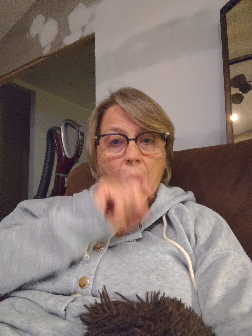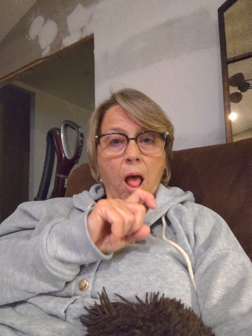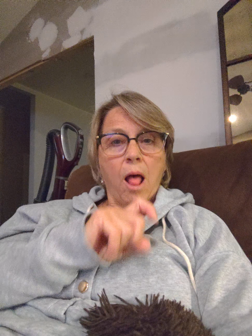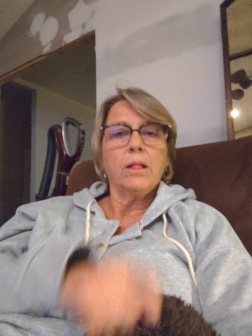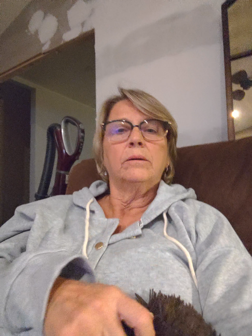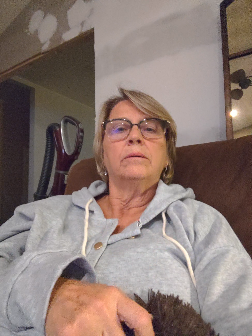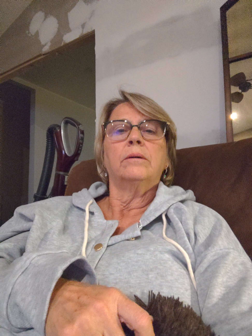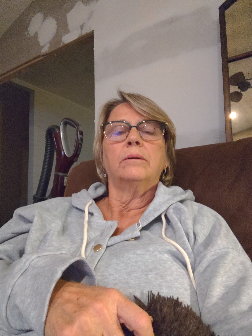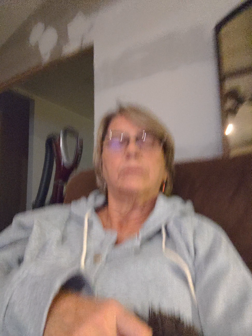doll